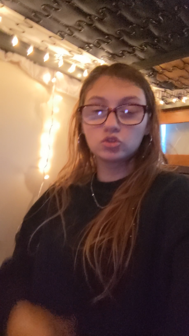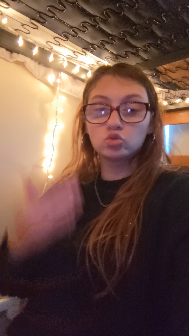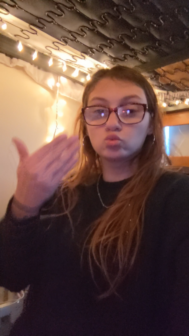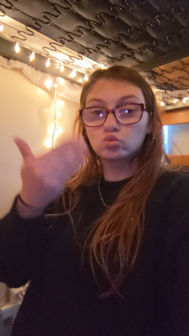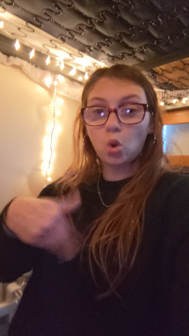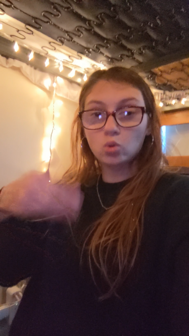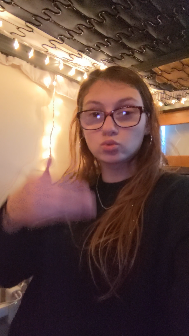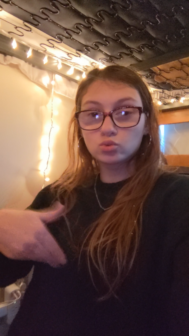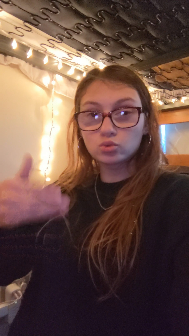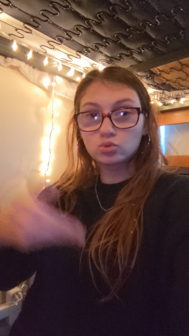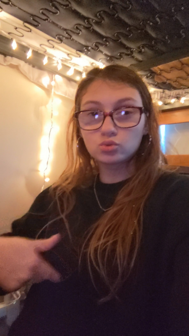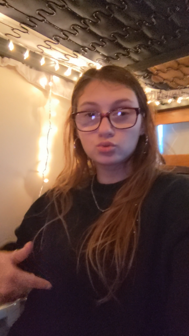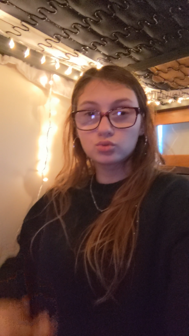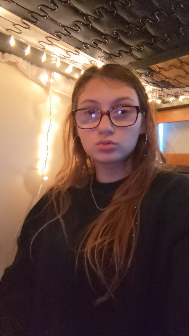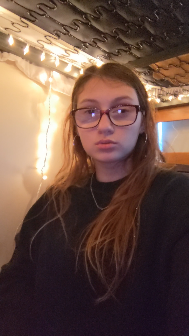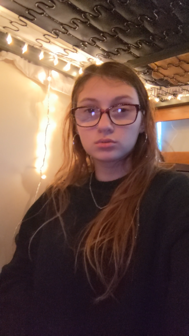shorts